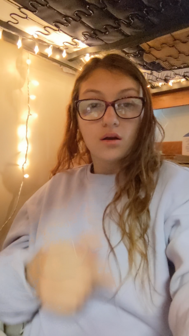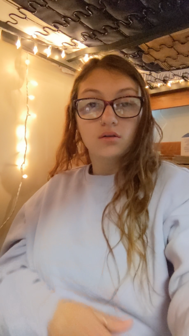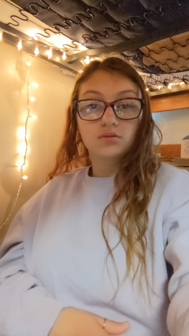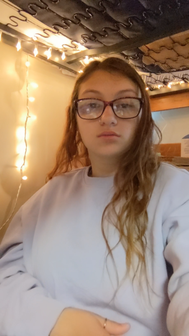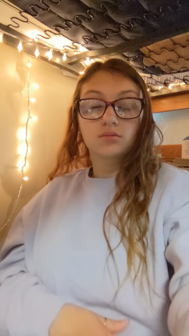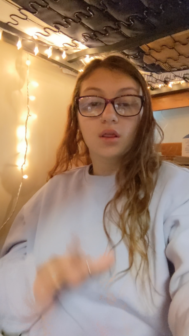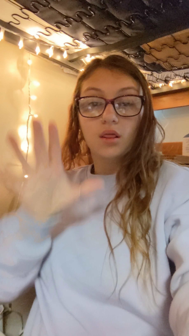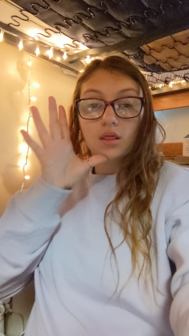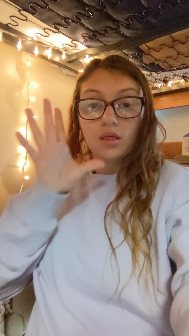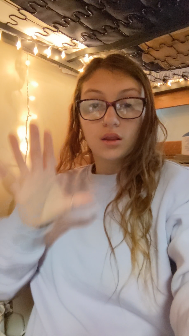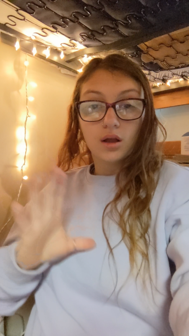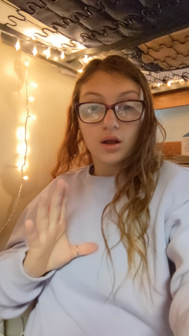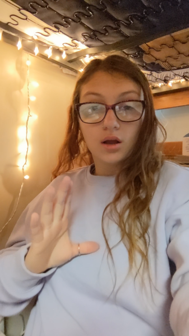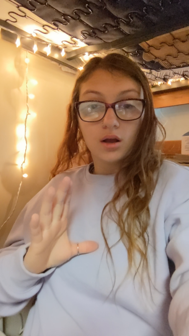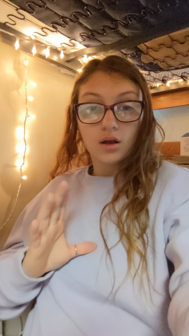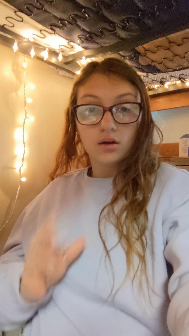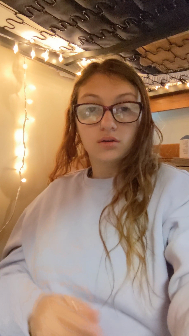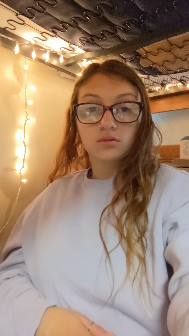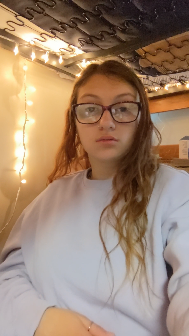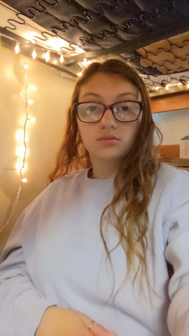lady